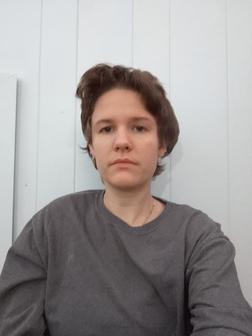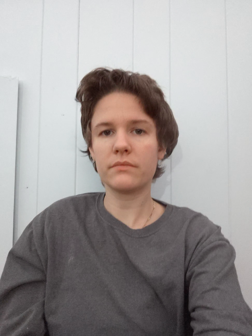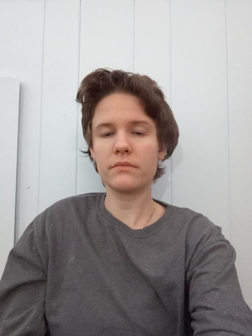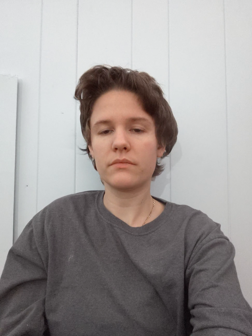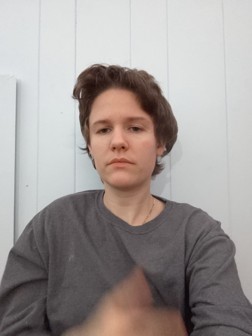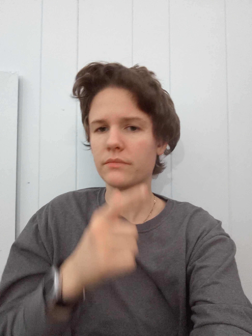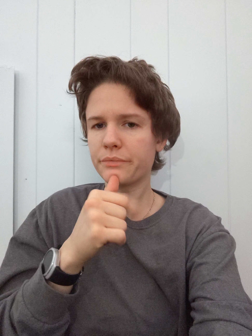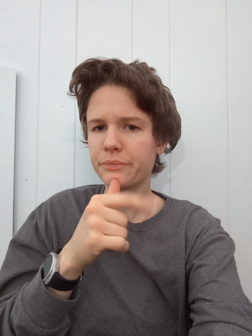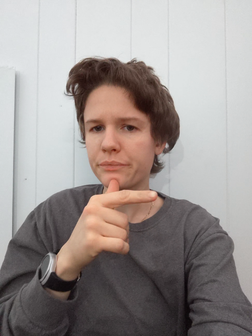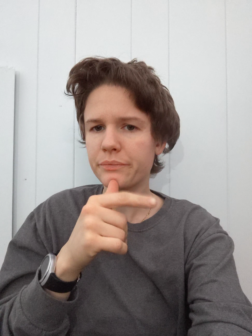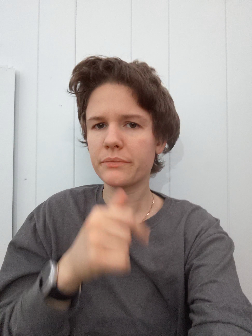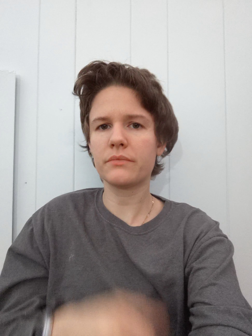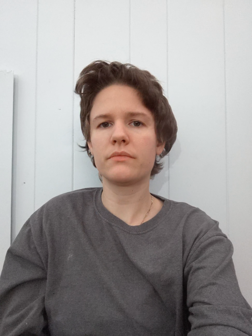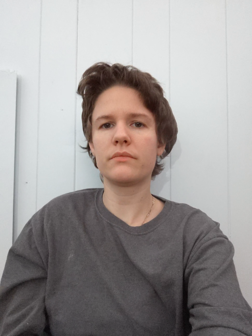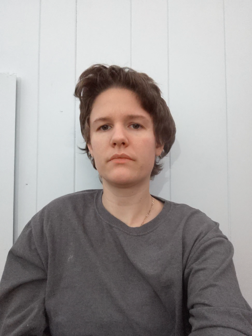who